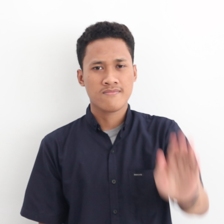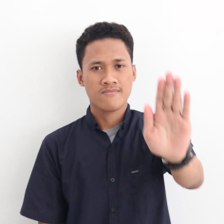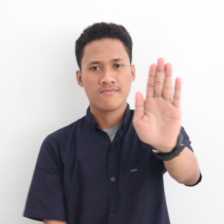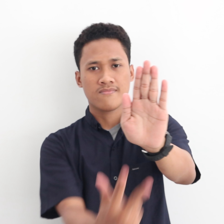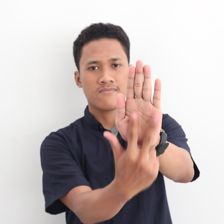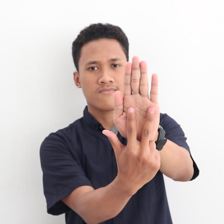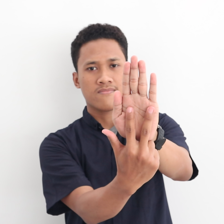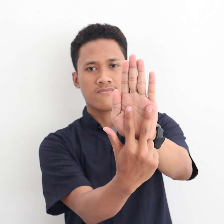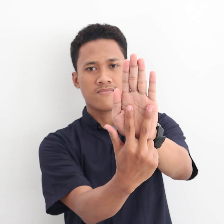N